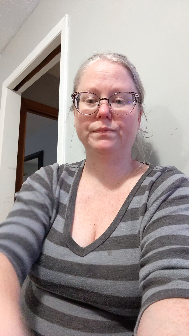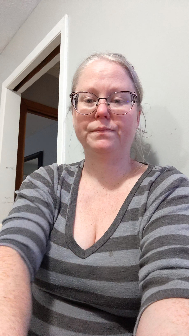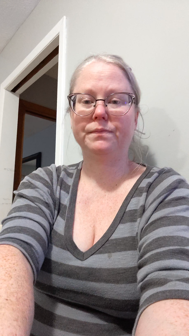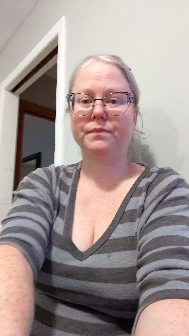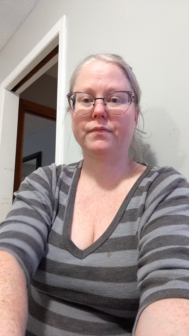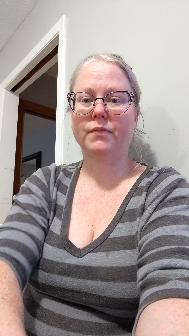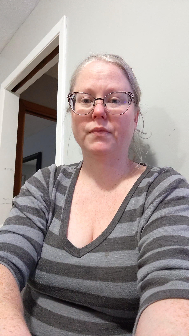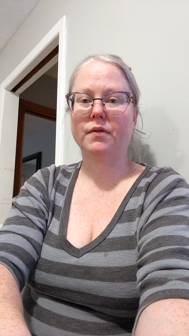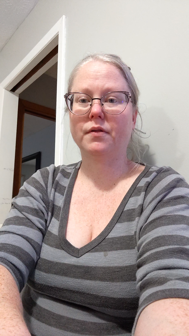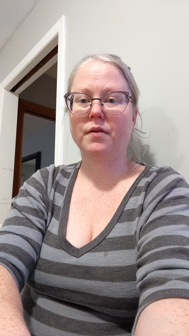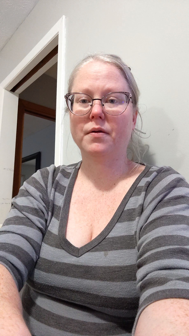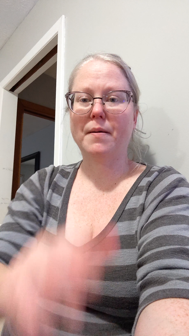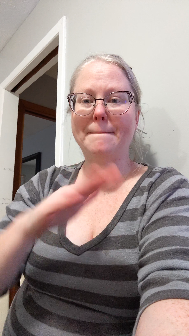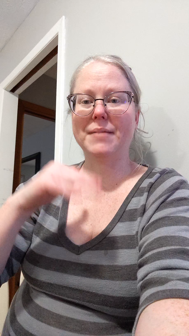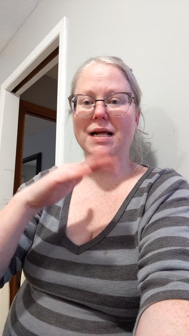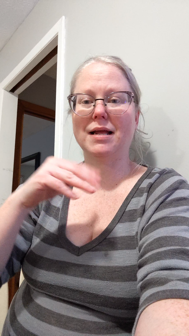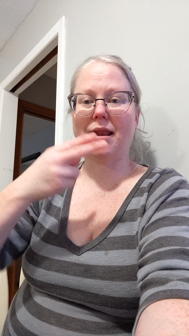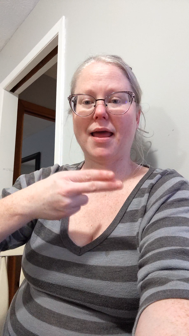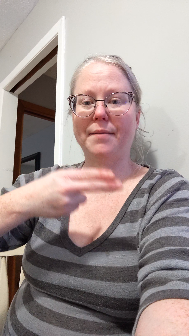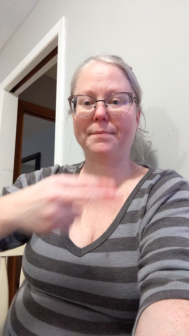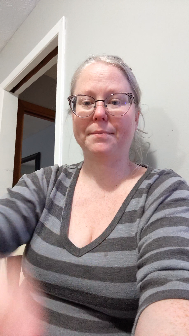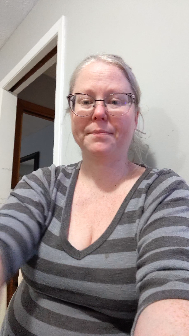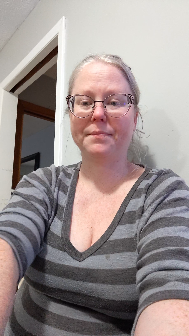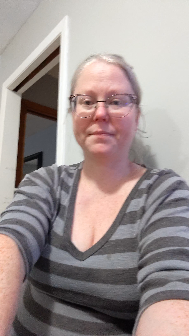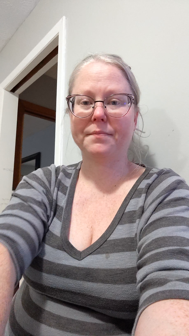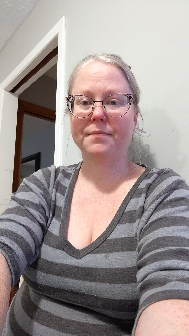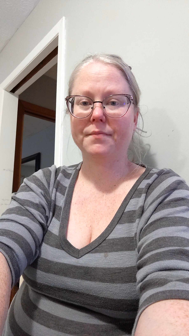pet's name